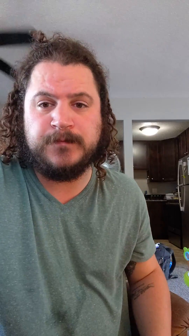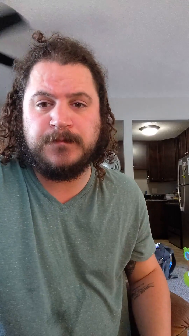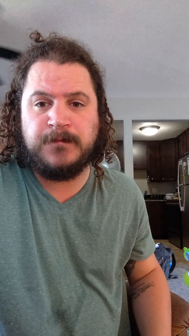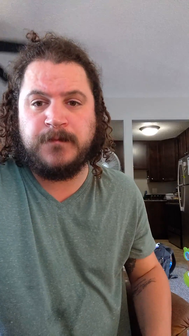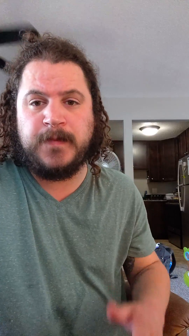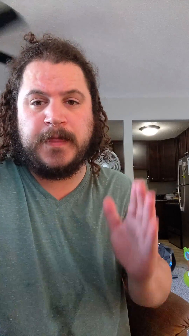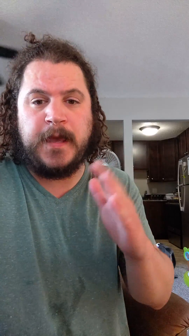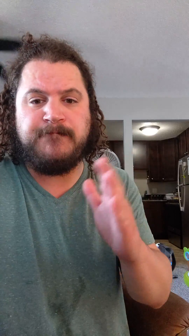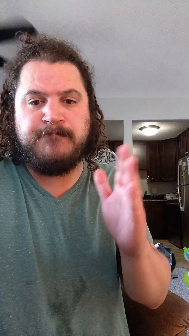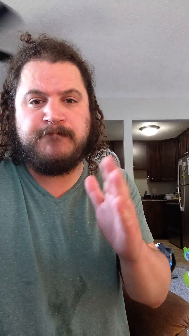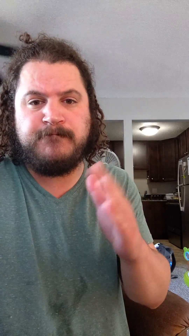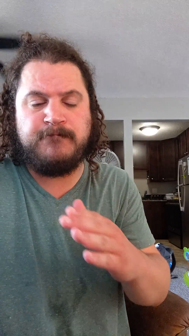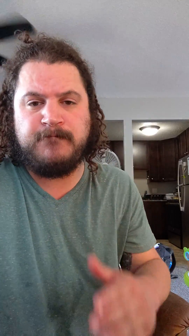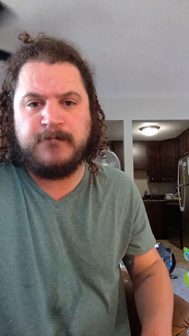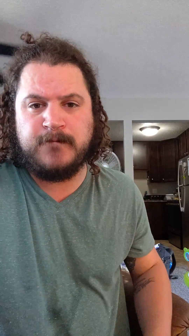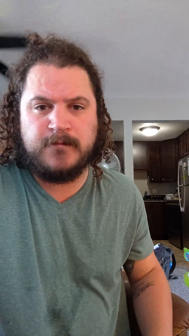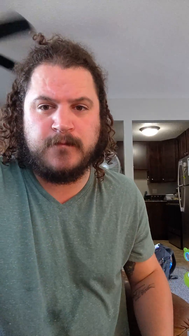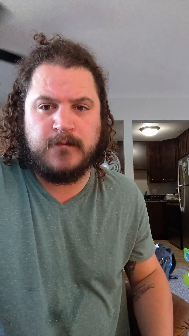clap